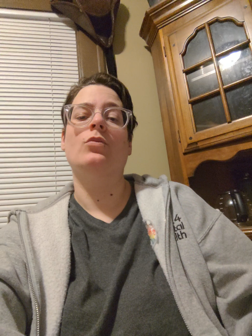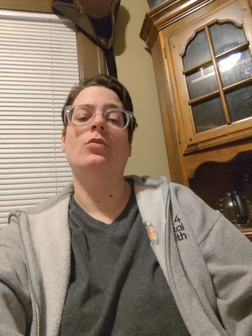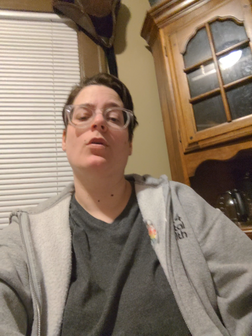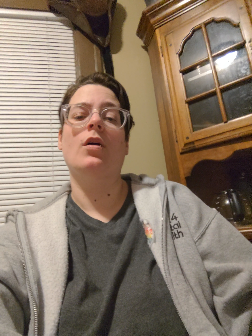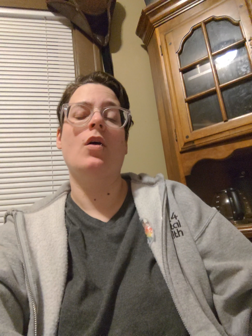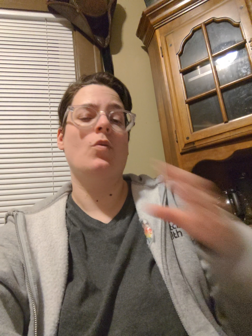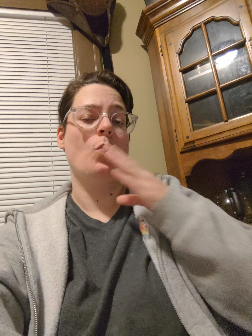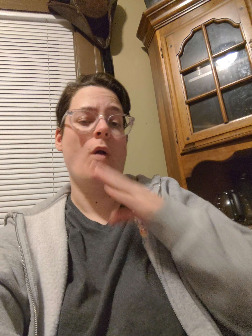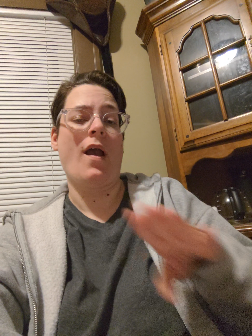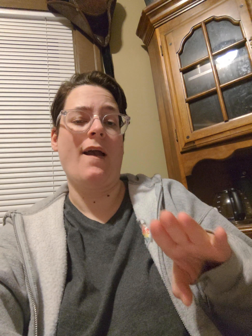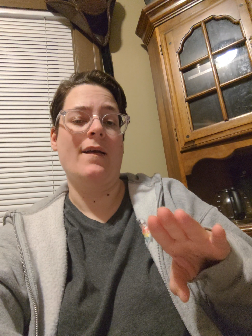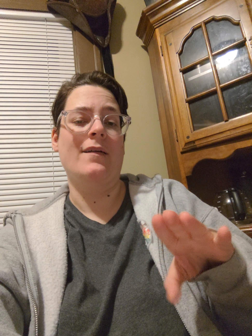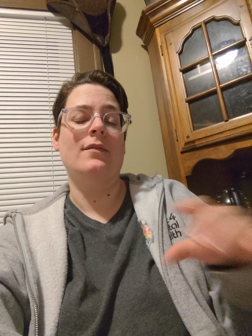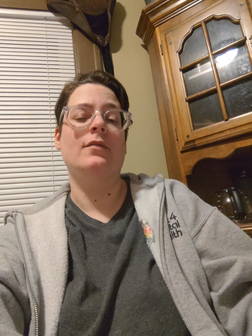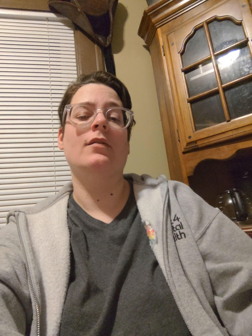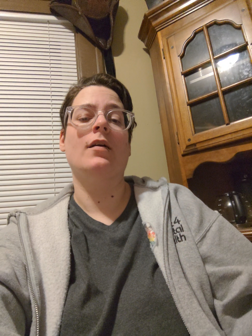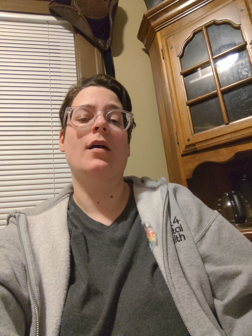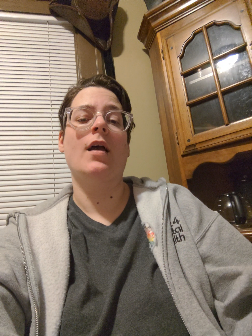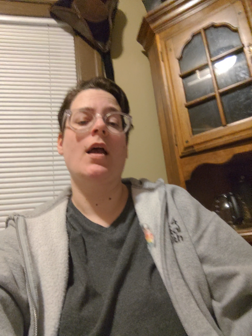quiet